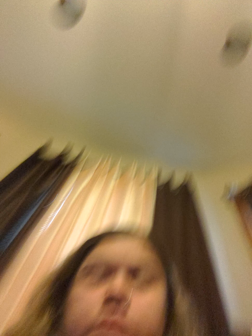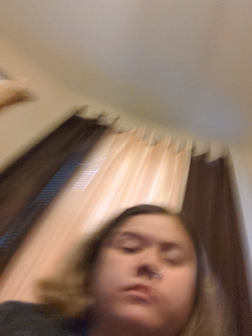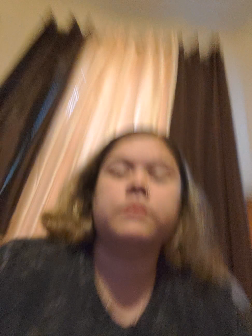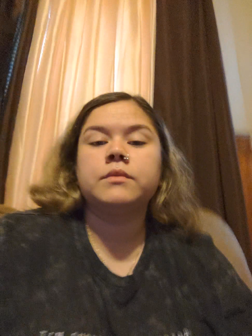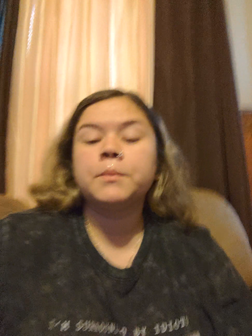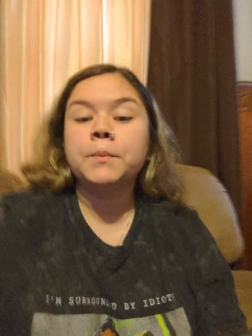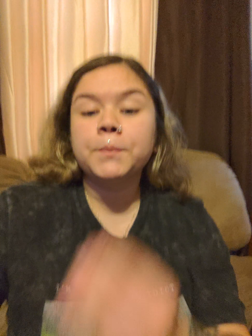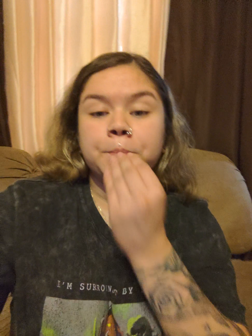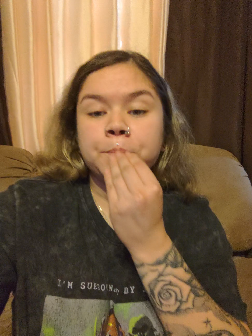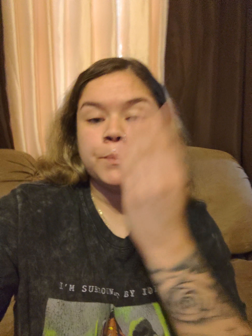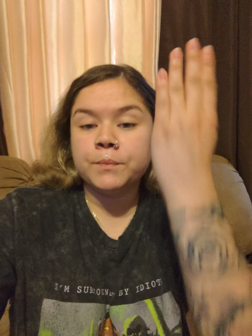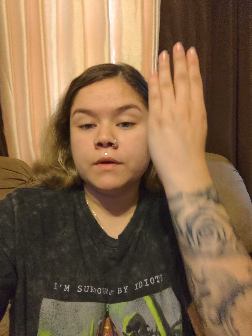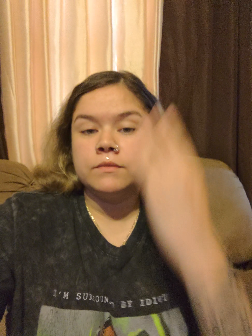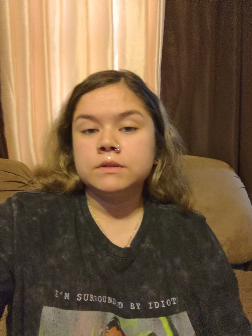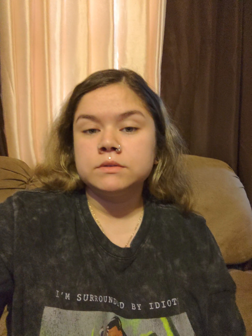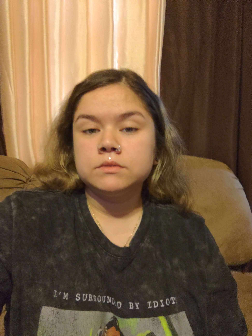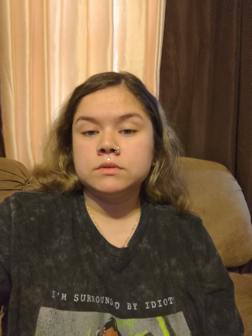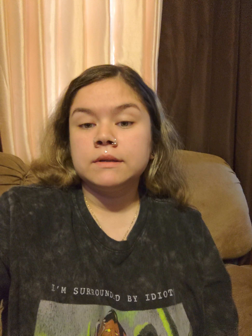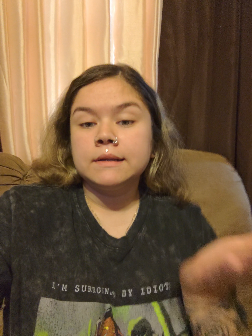breakfast